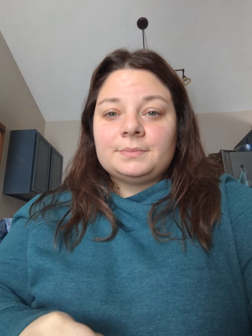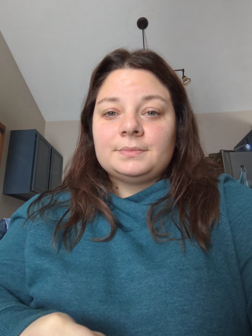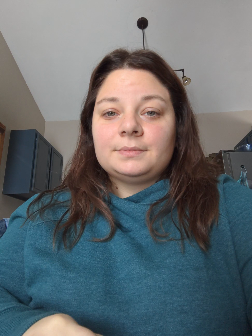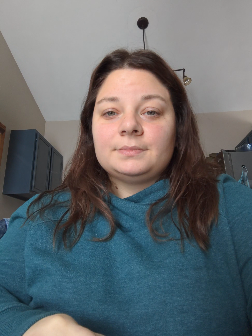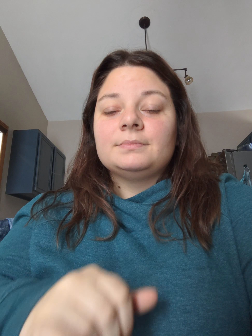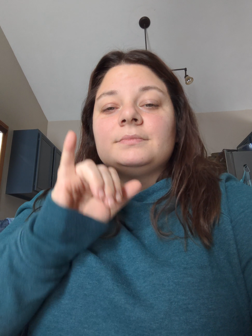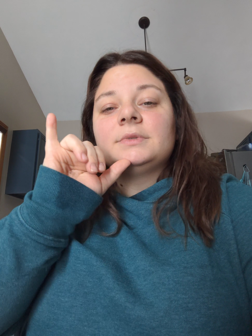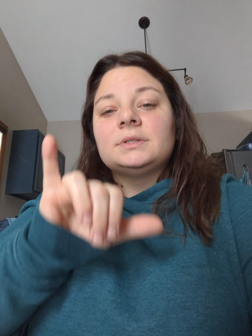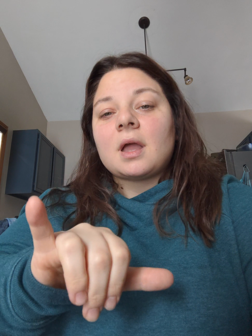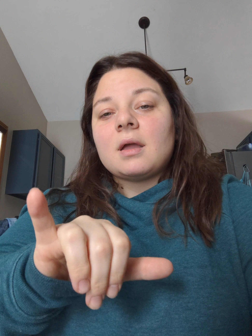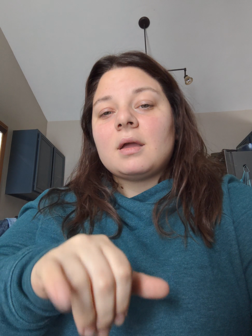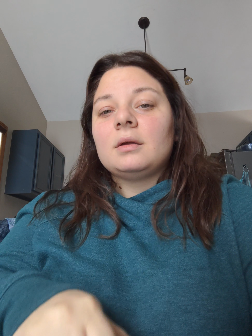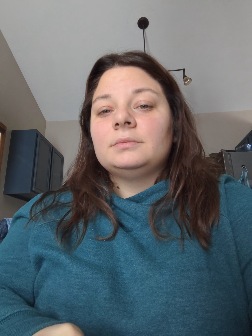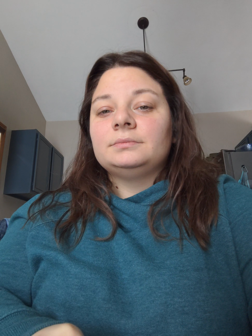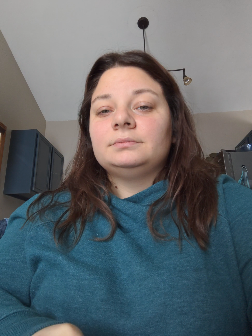stay